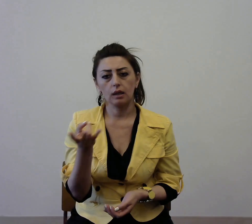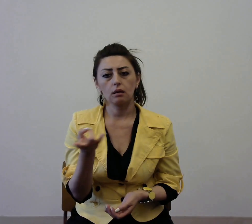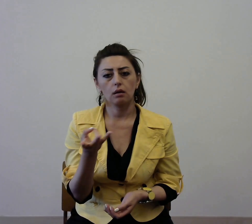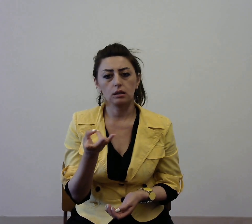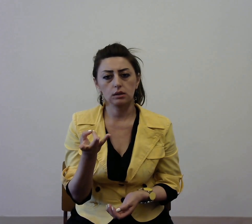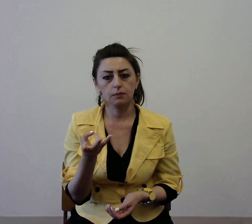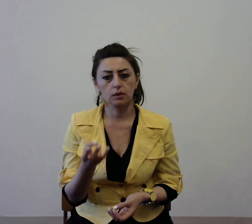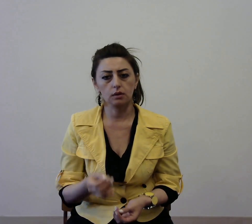lazım